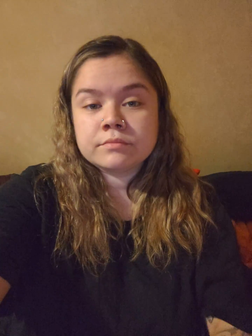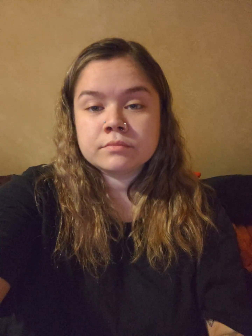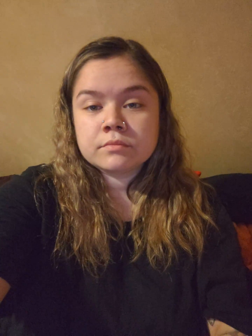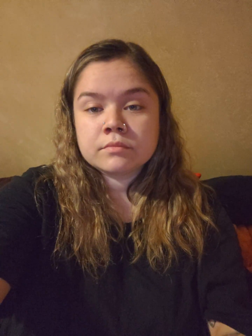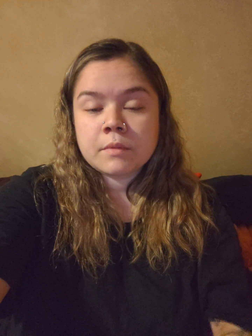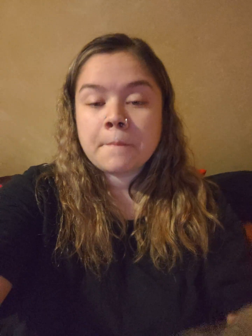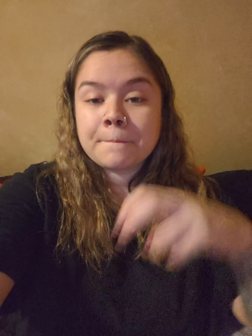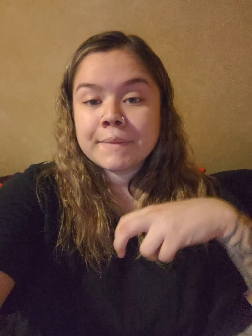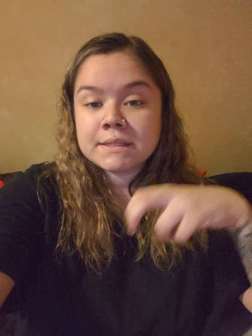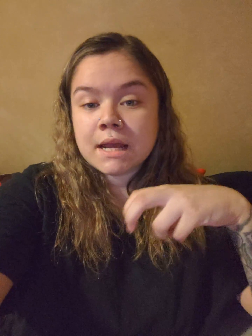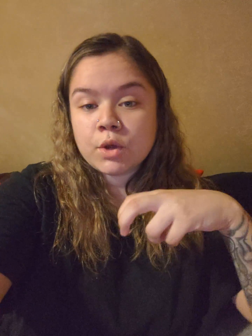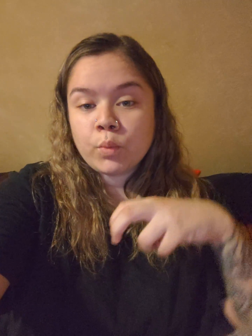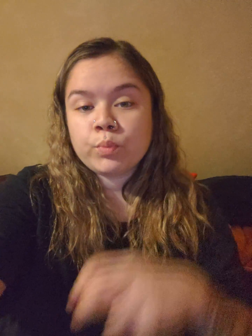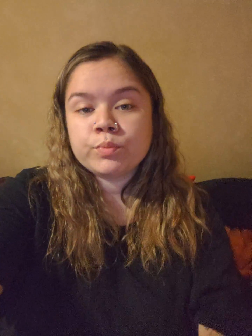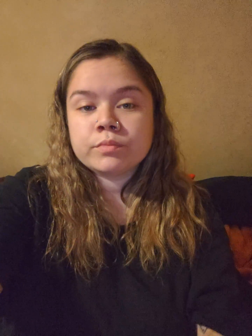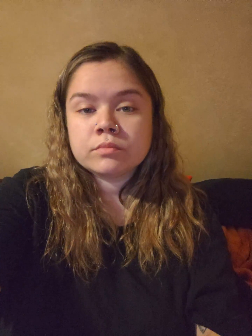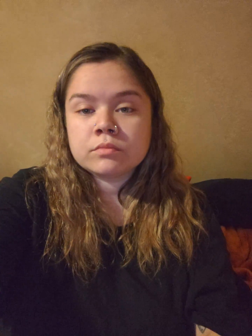potato